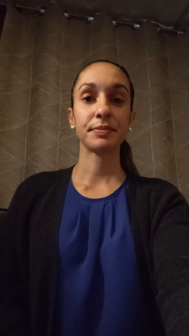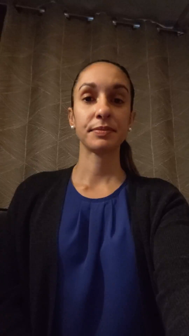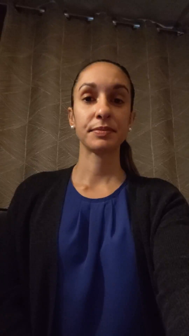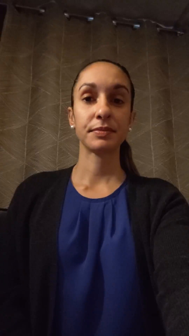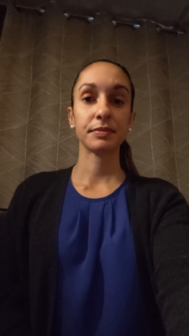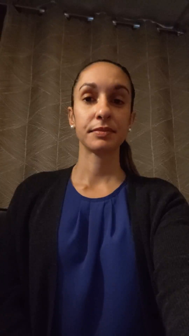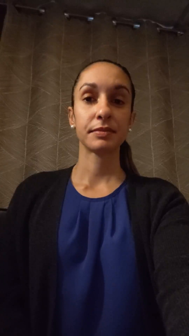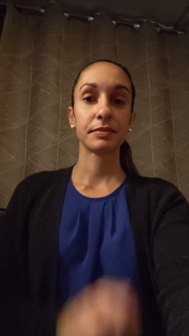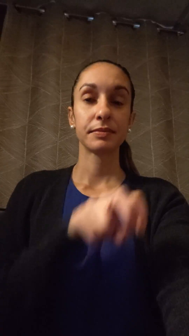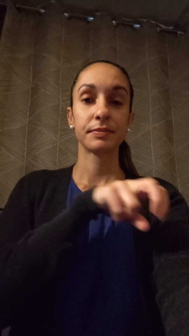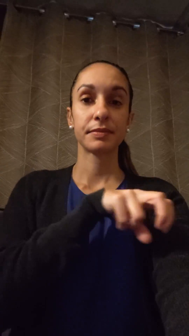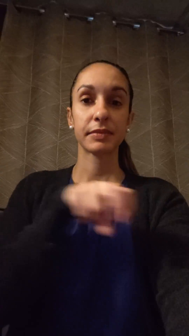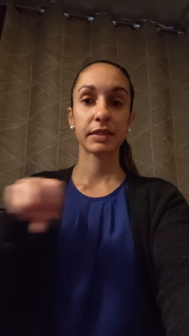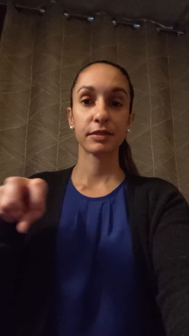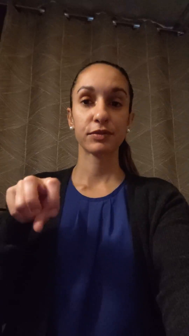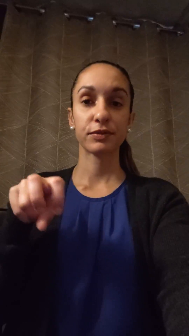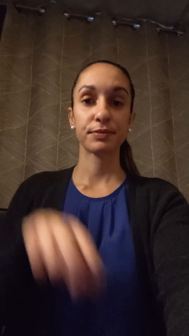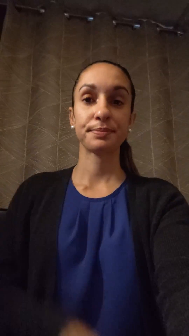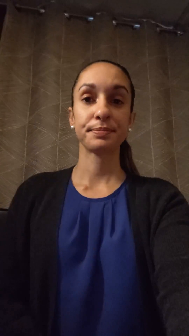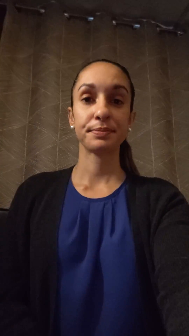porch